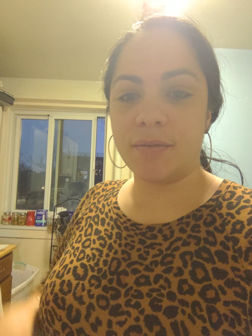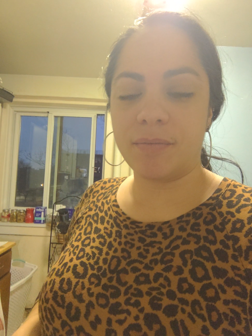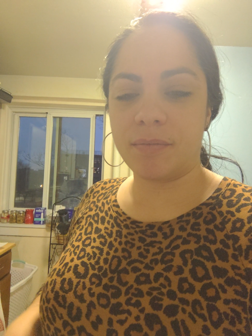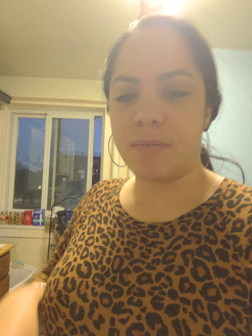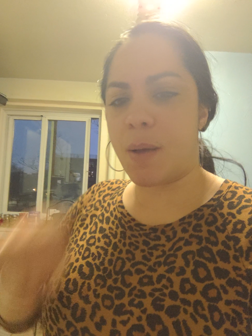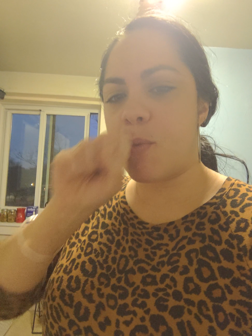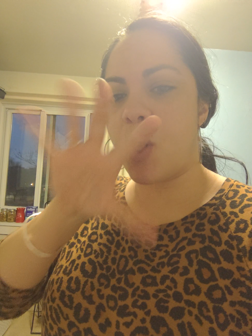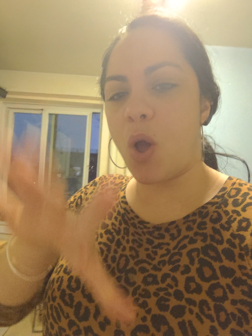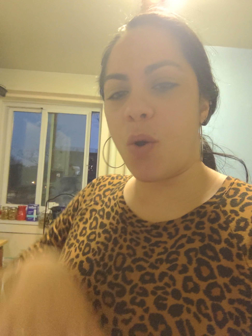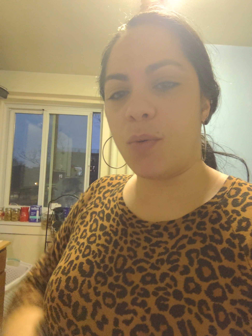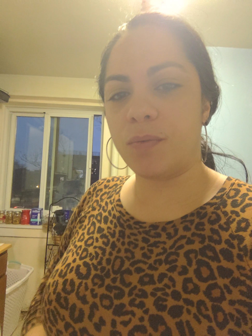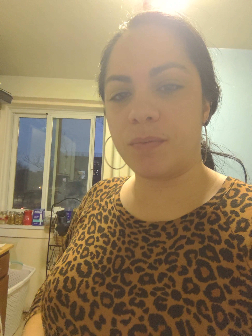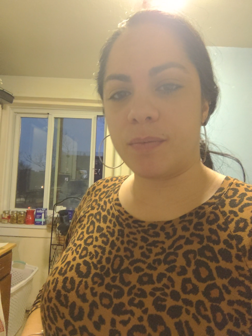blow